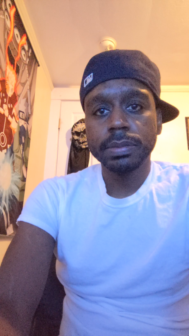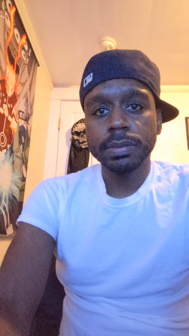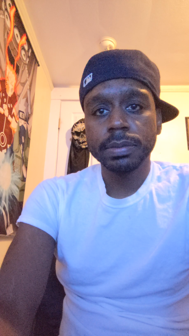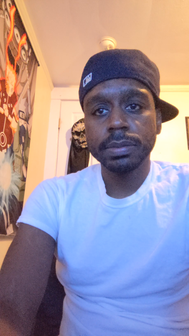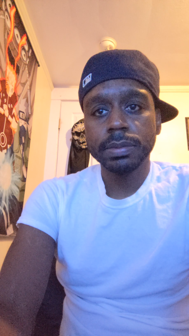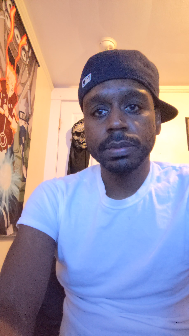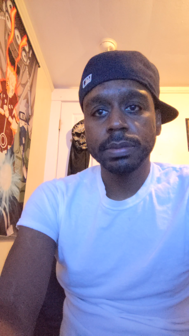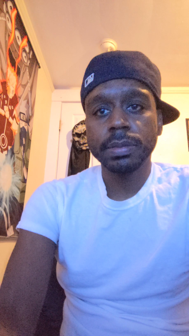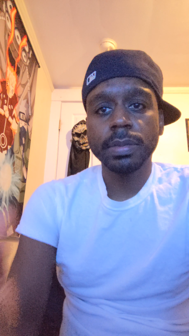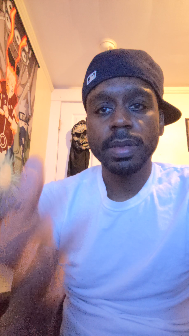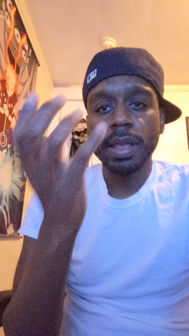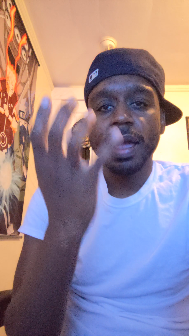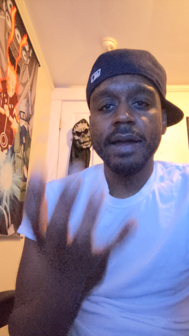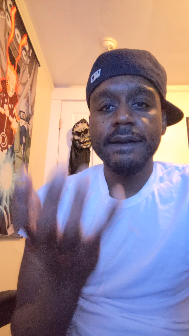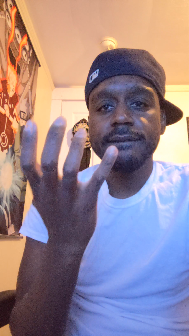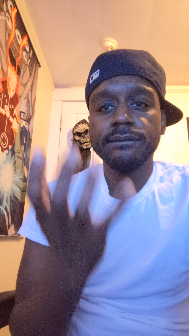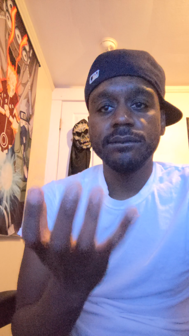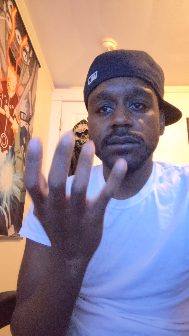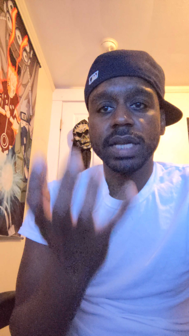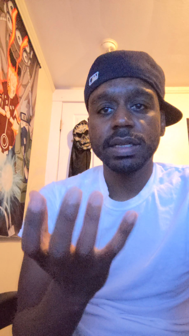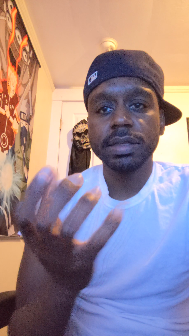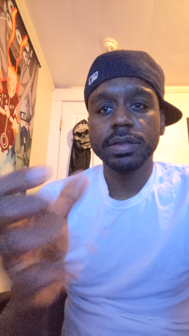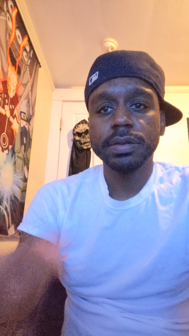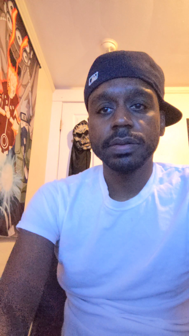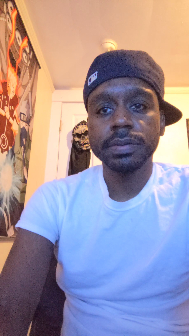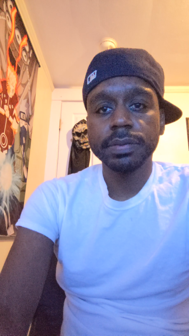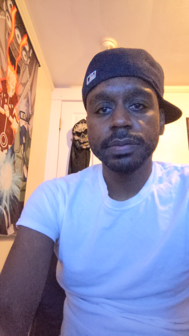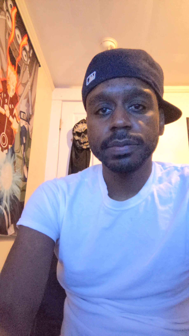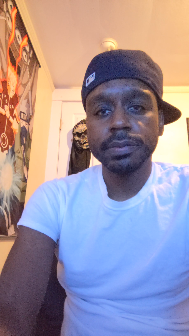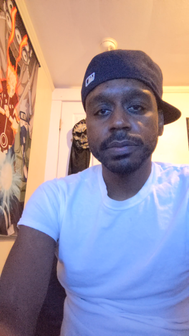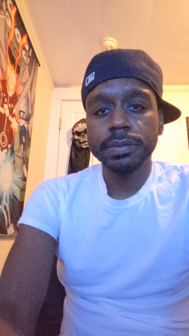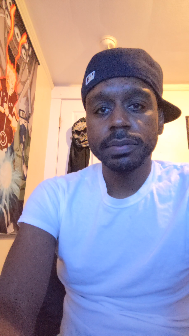heavy